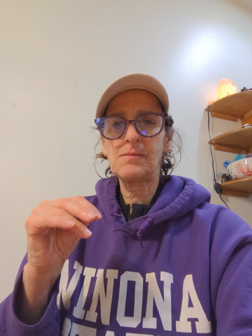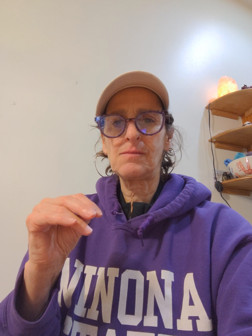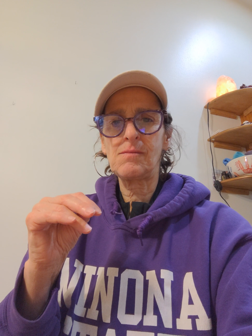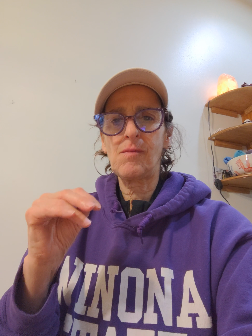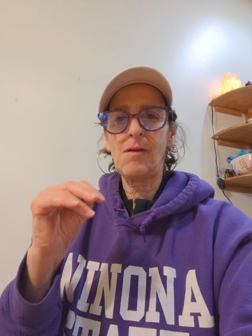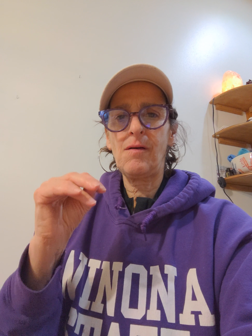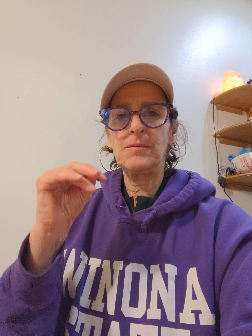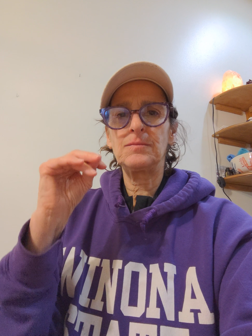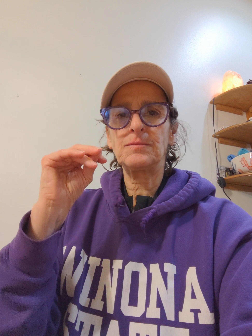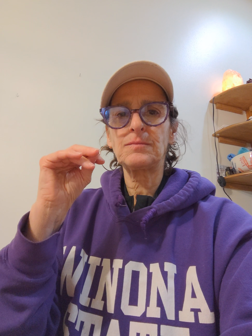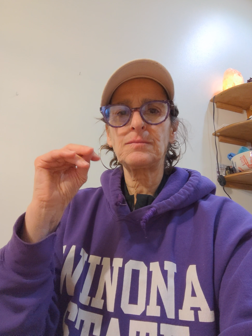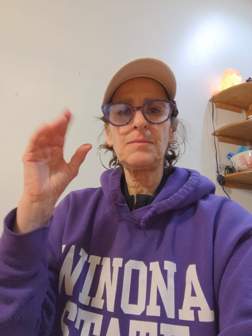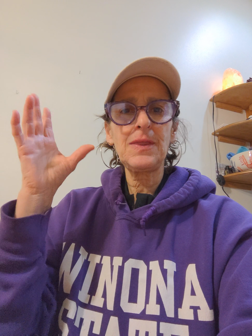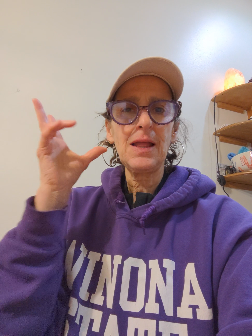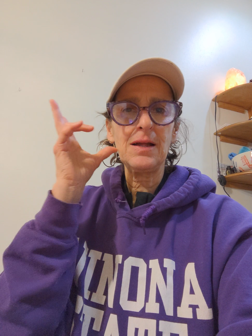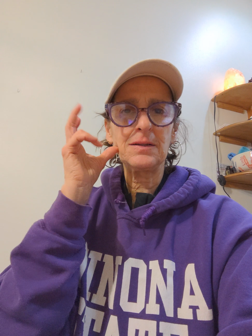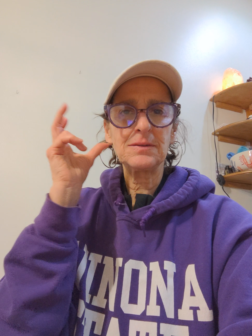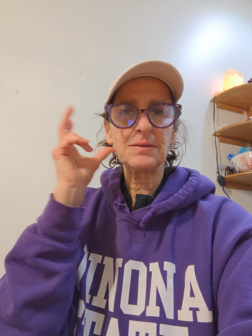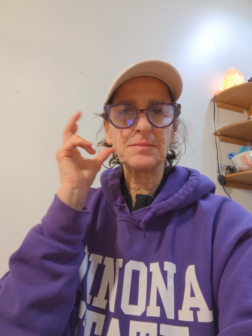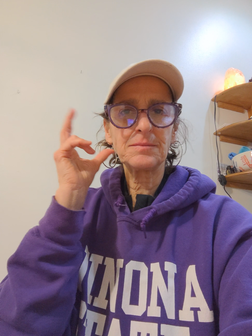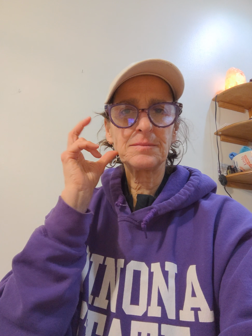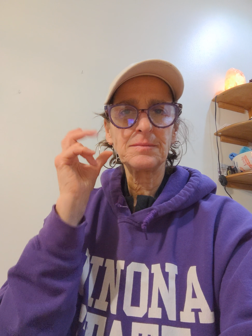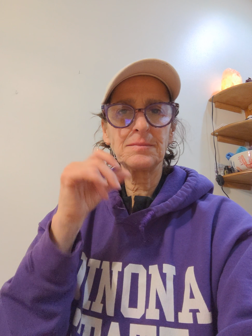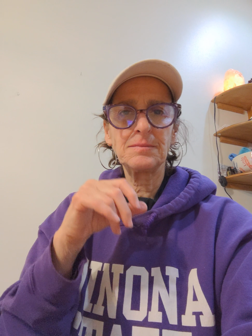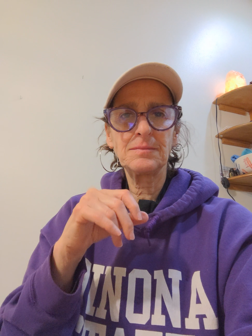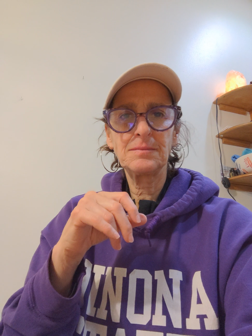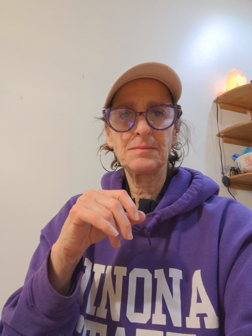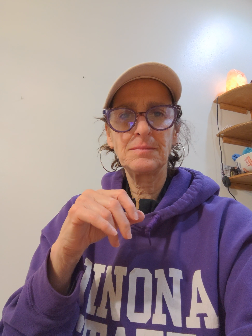listen